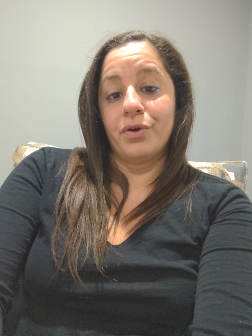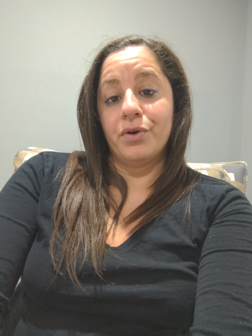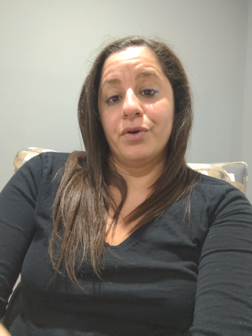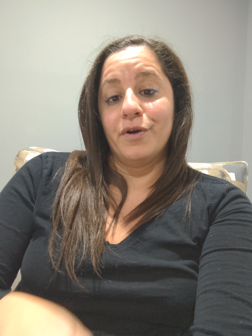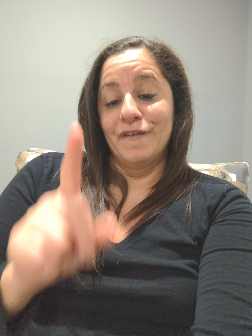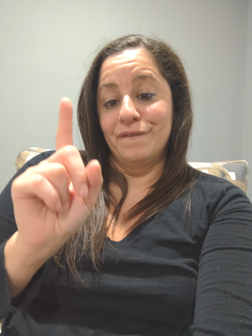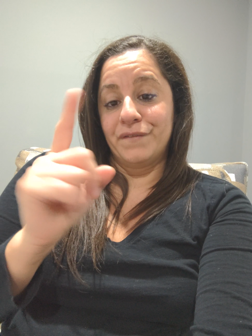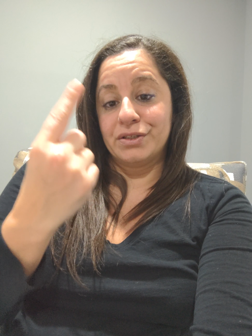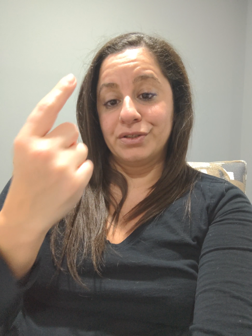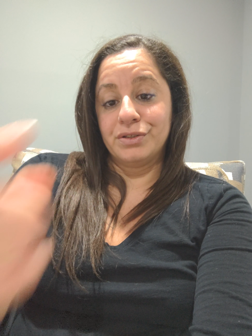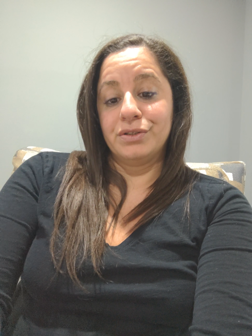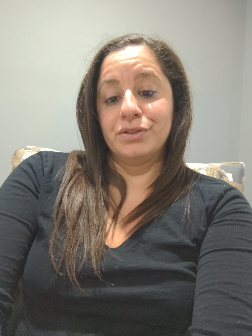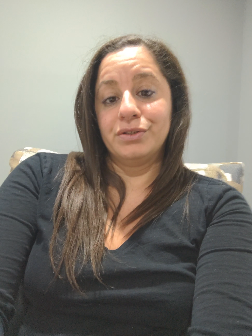first